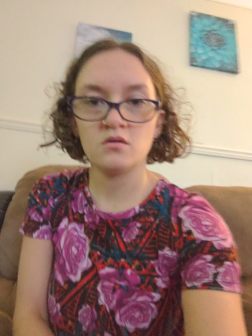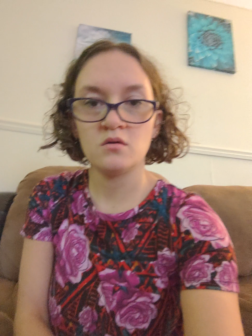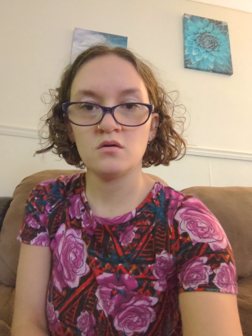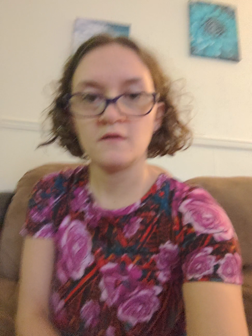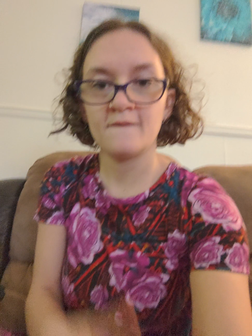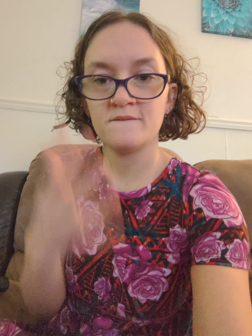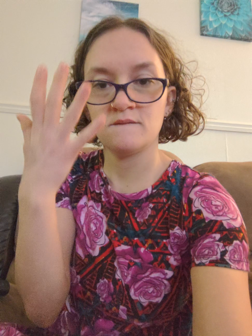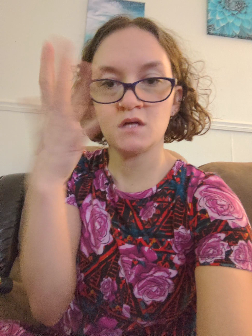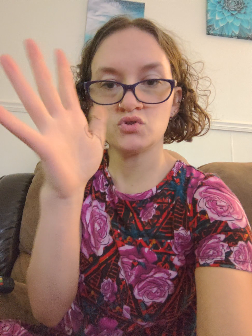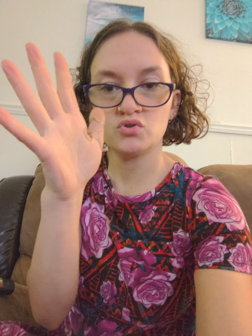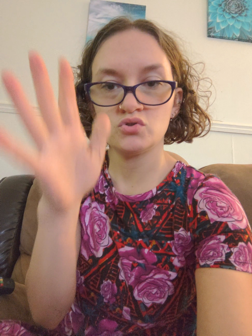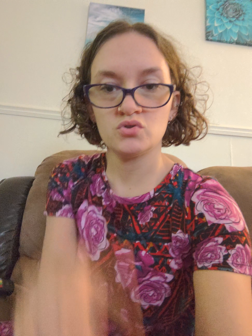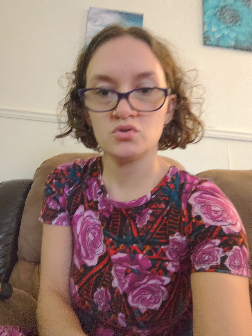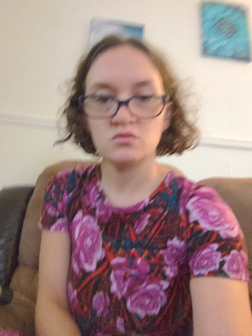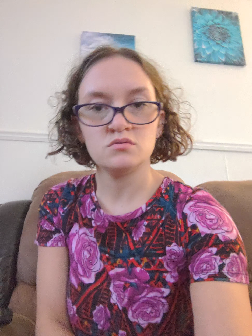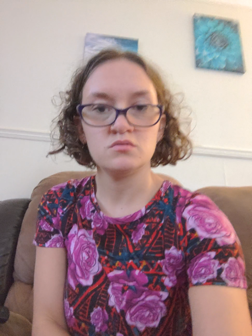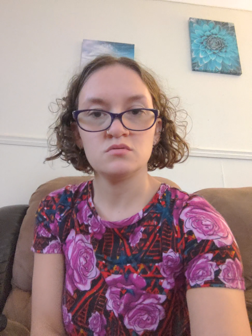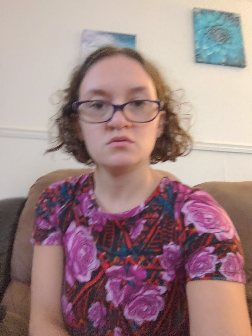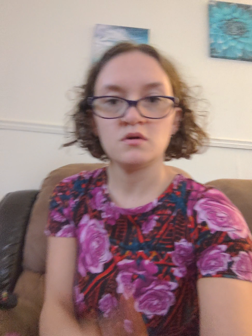finish